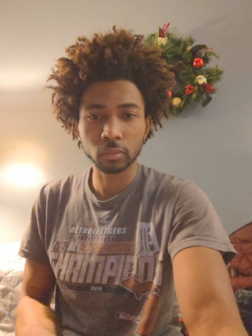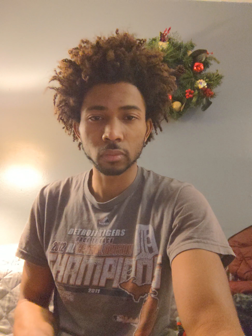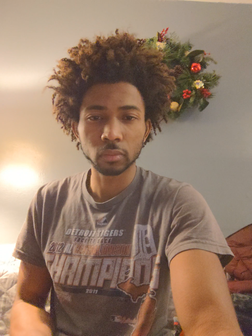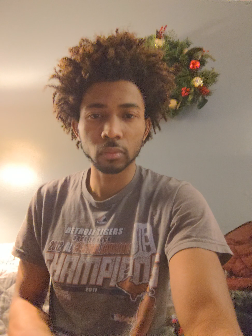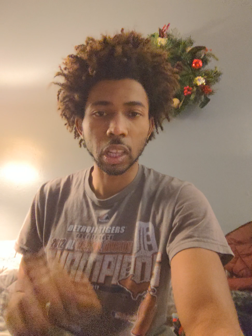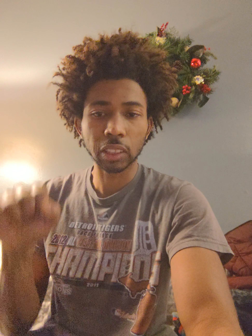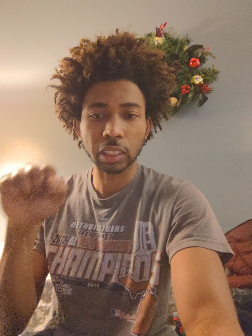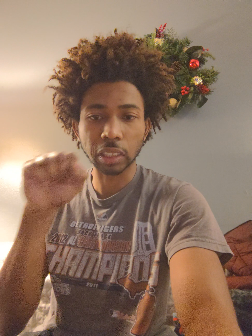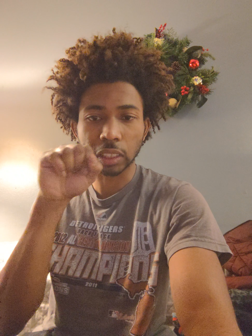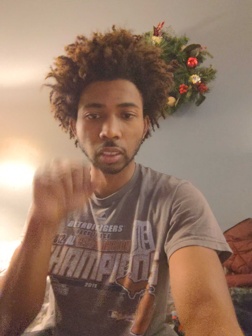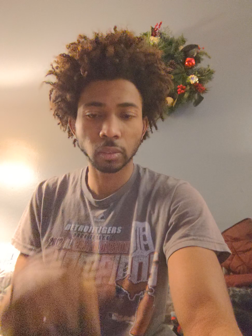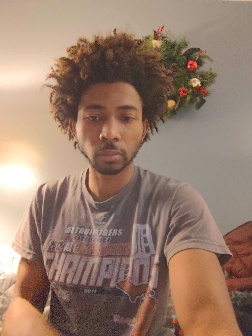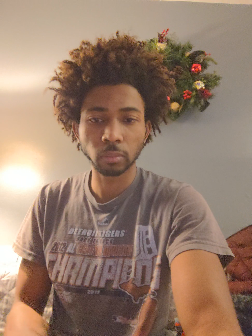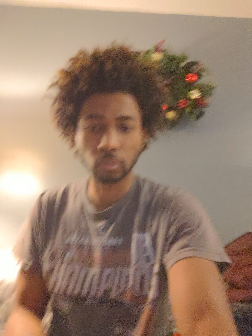carrot